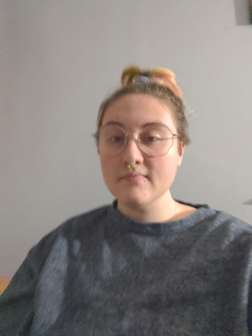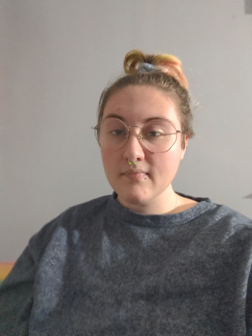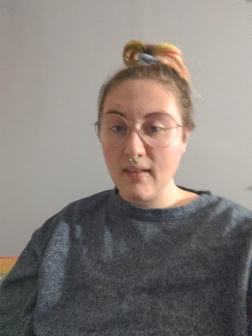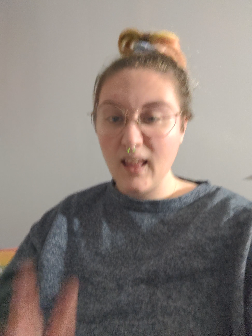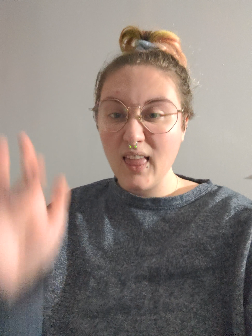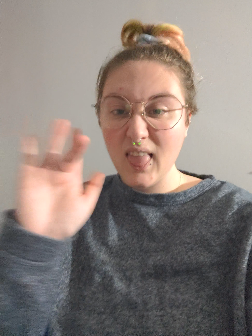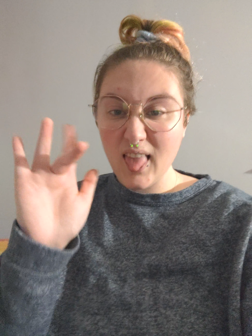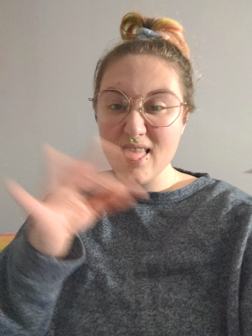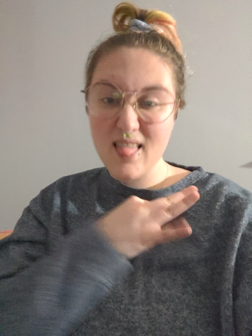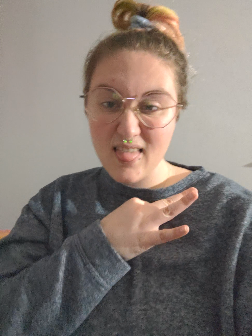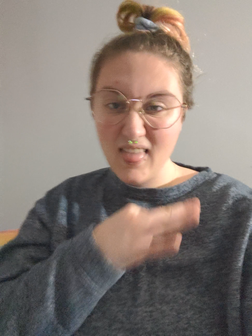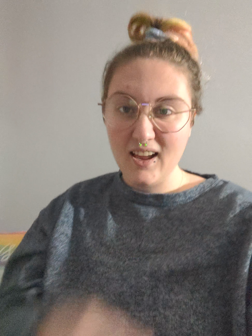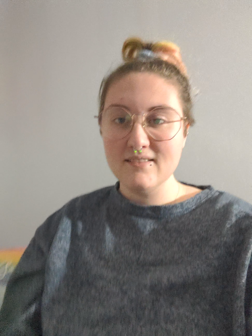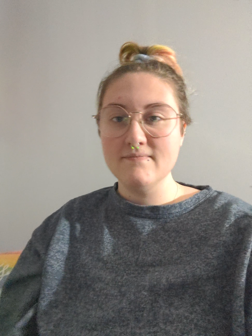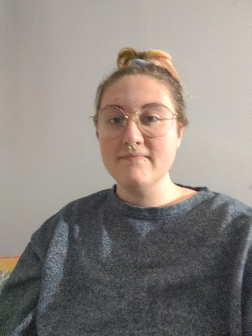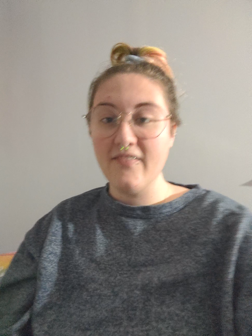yucky